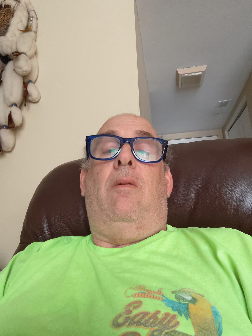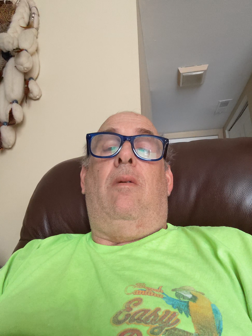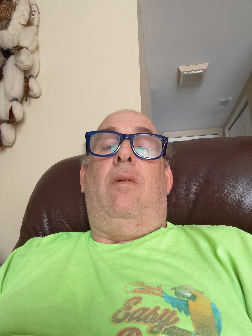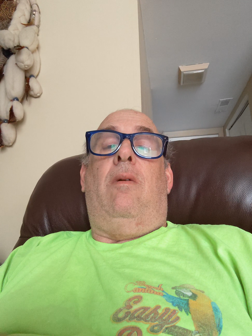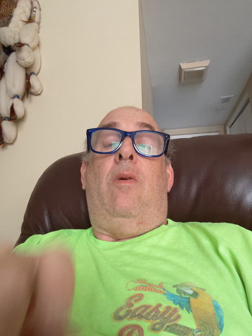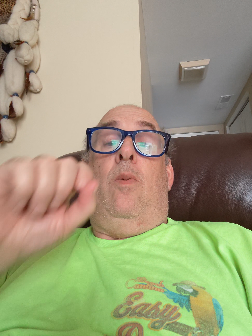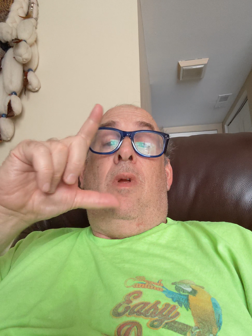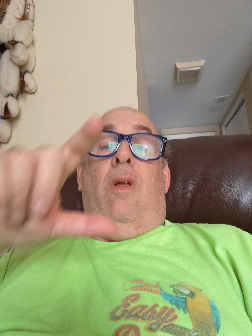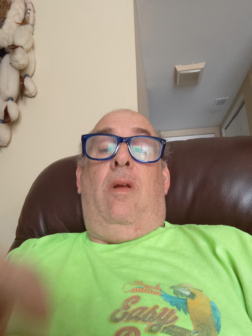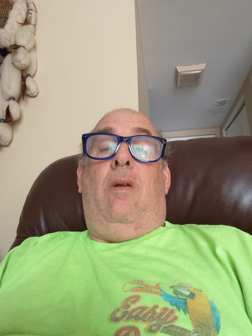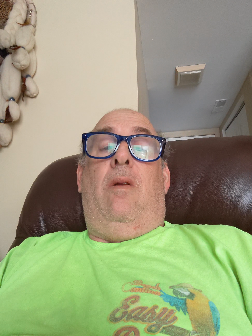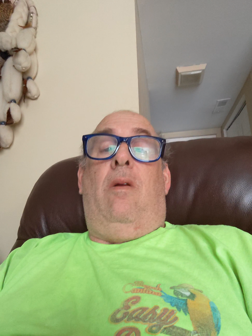wake